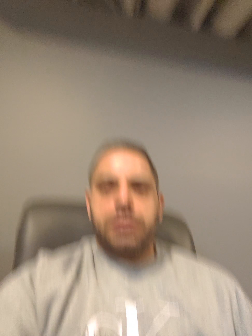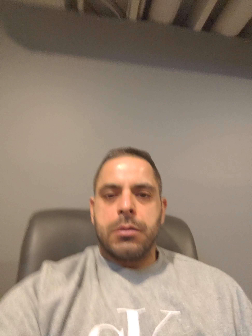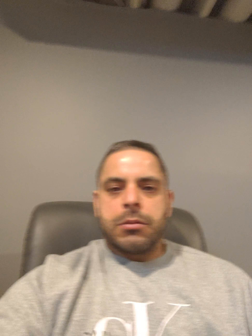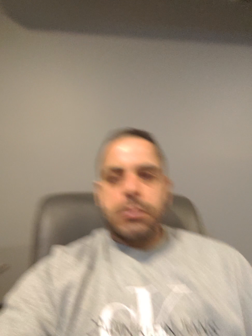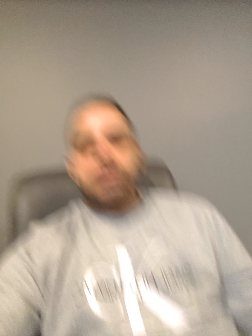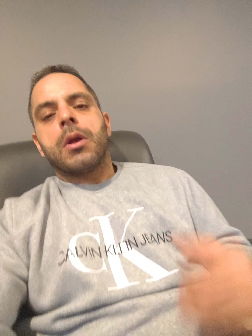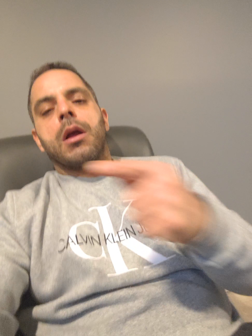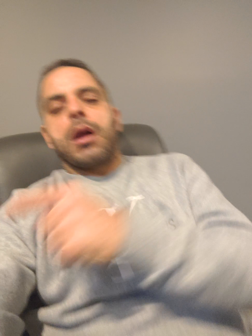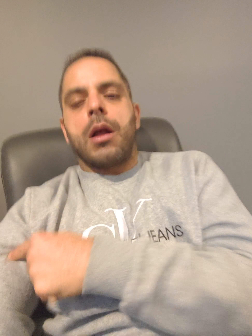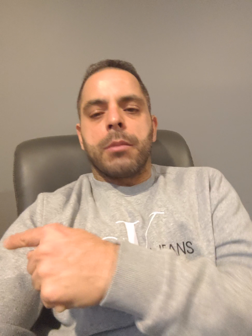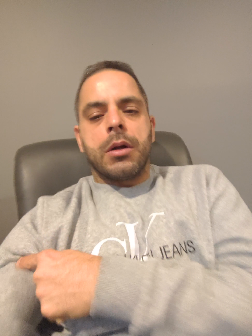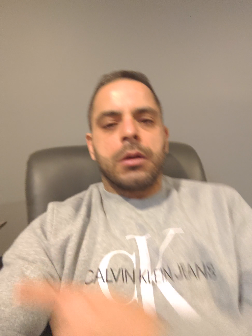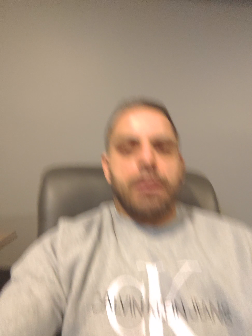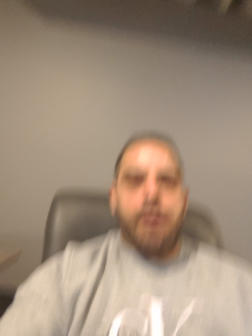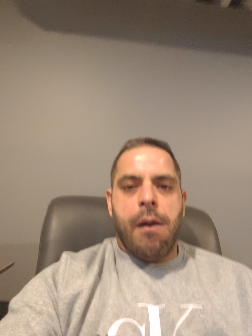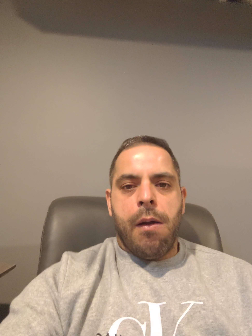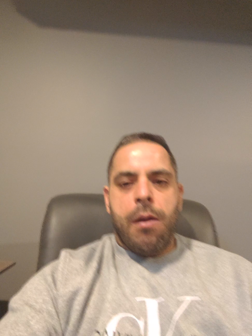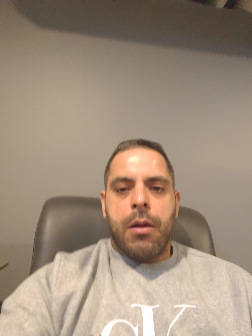arm